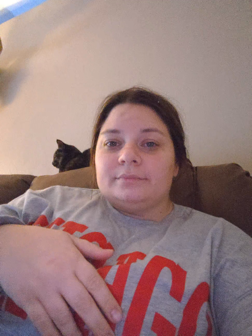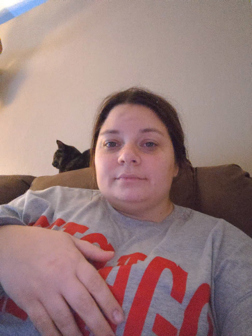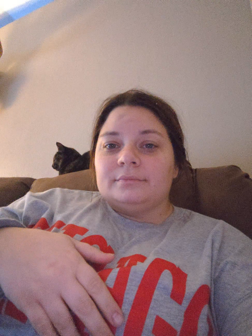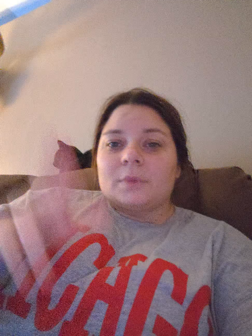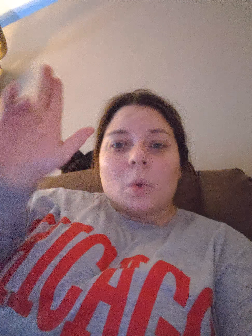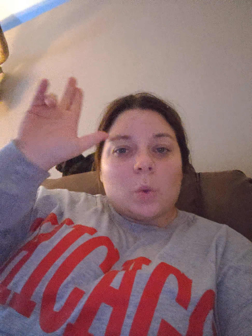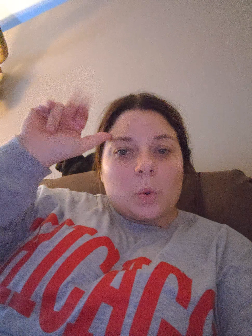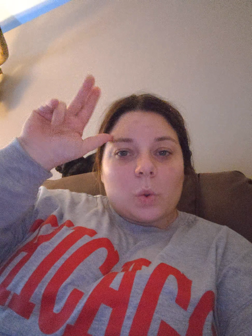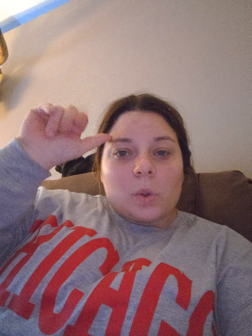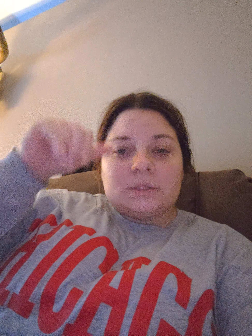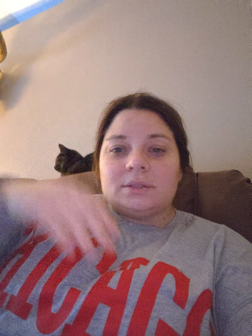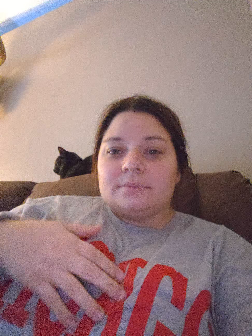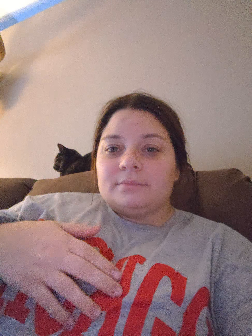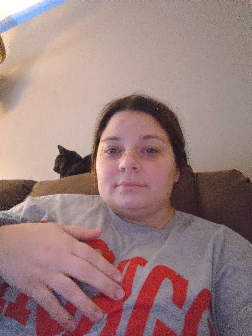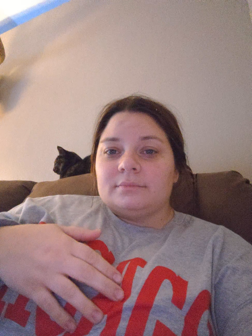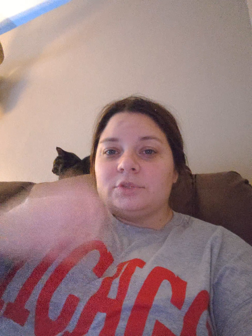horse